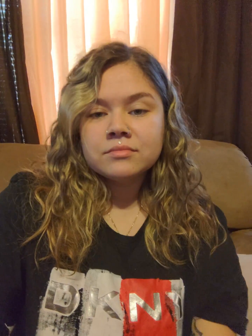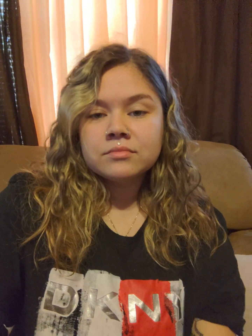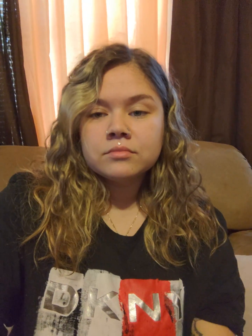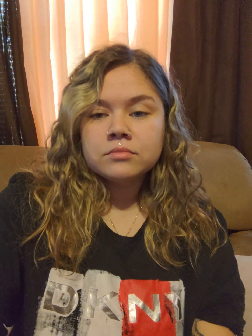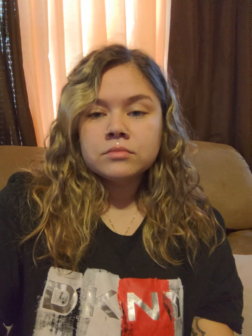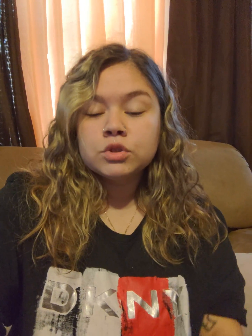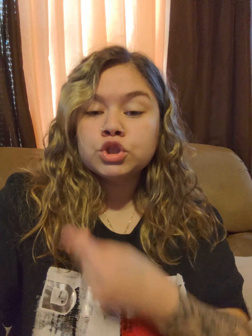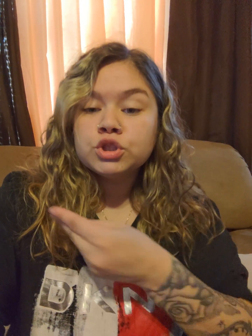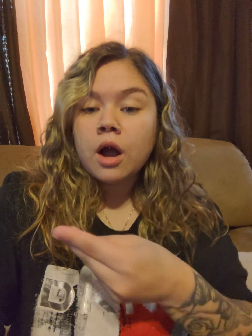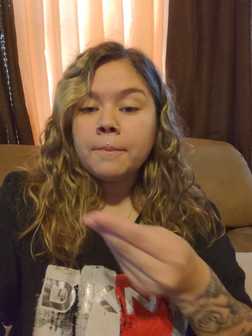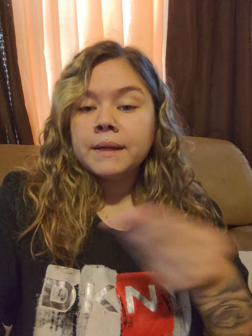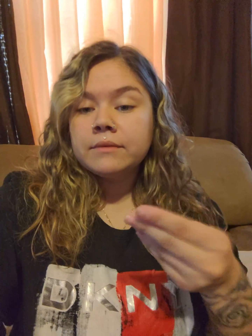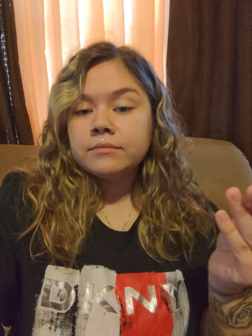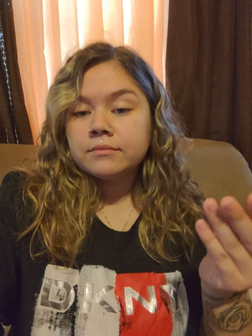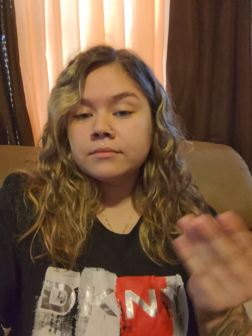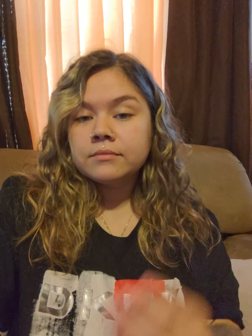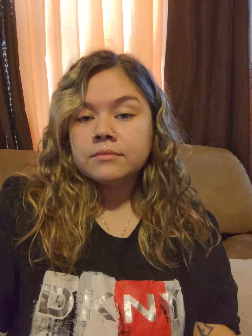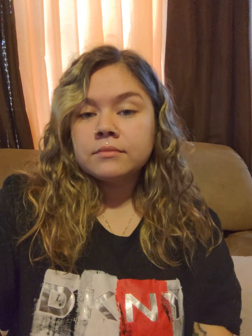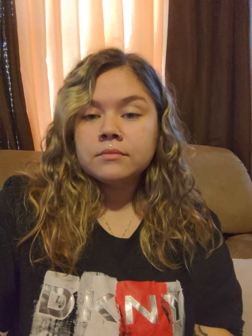shopping